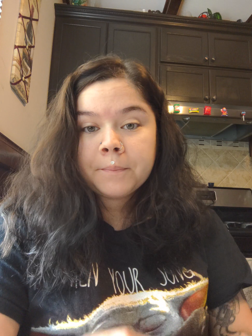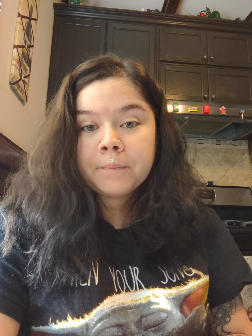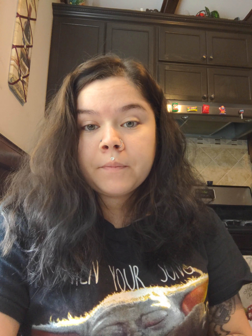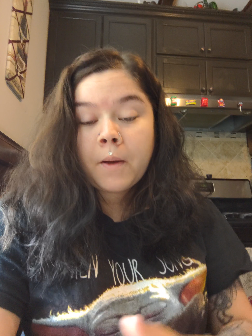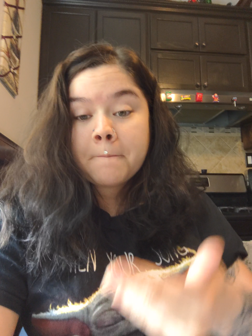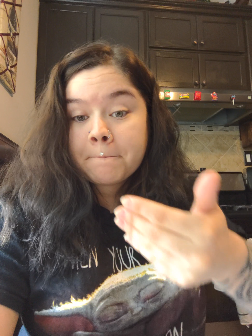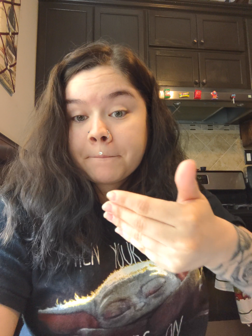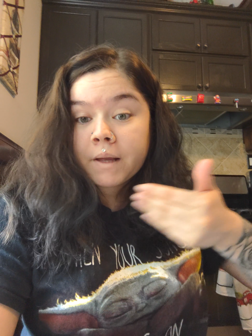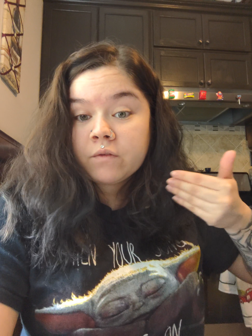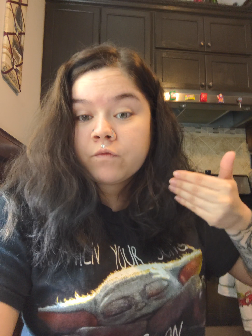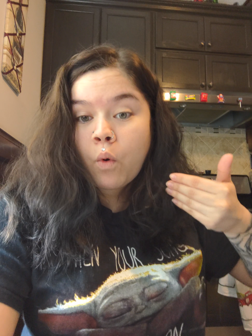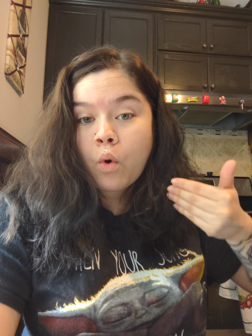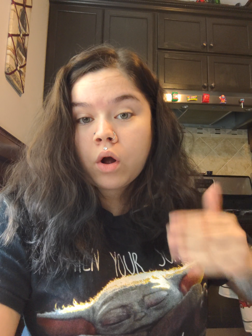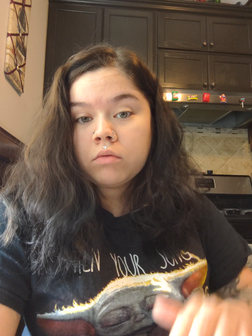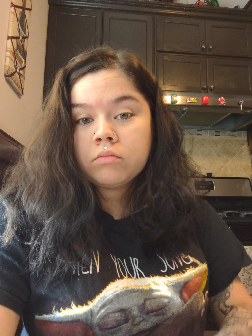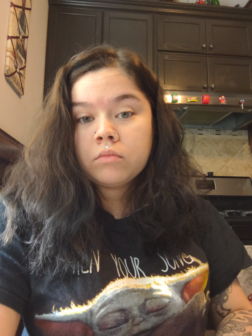before